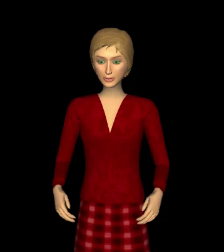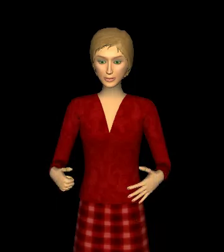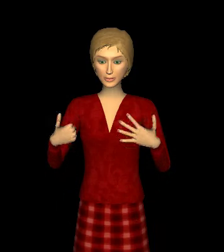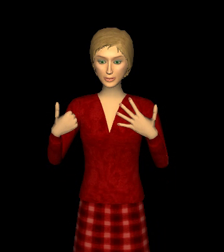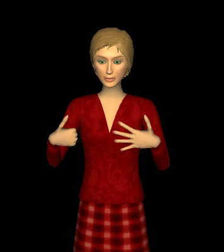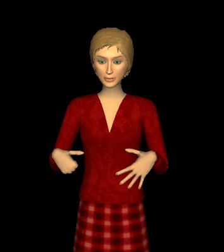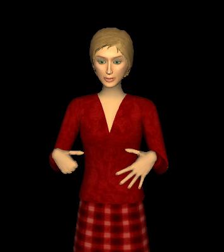16